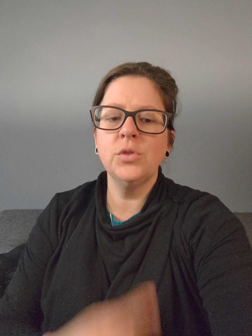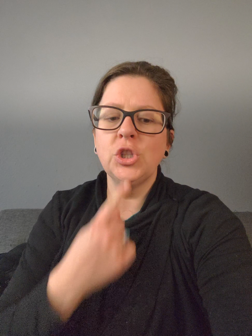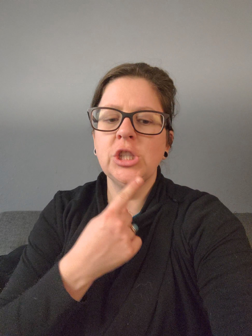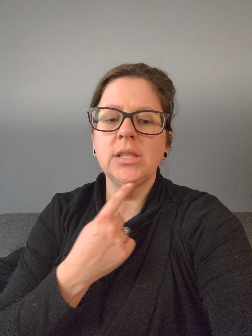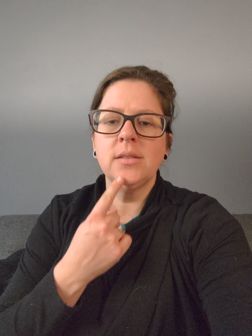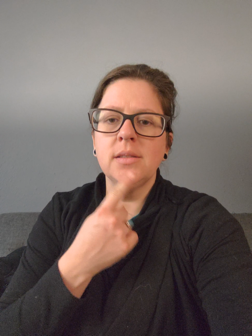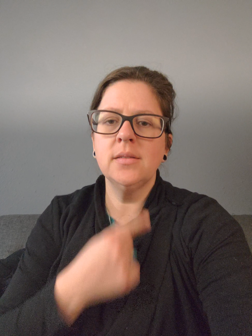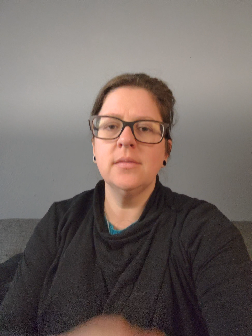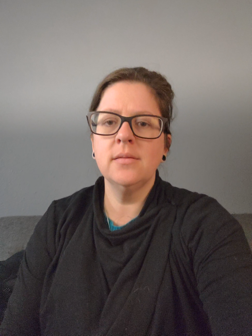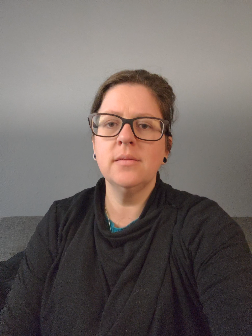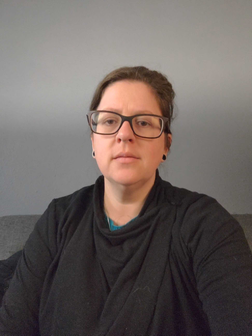chin